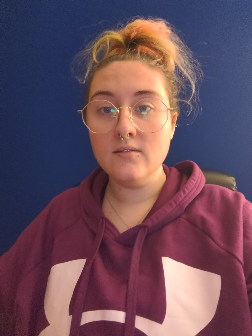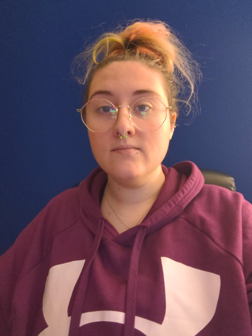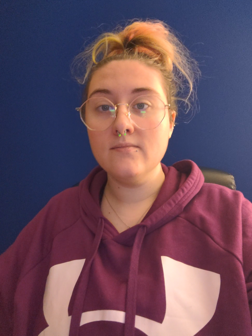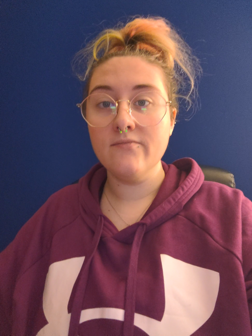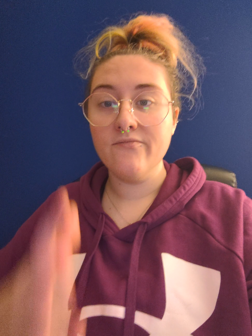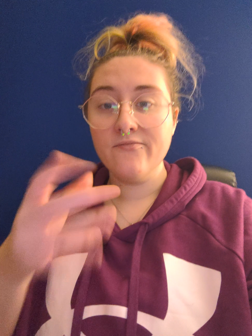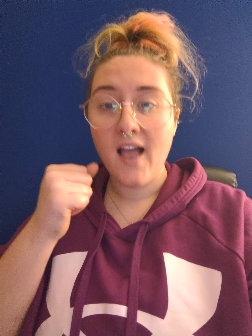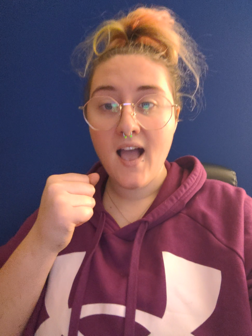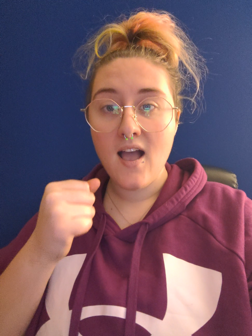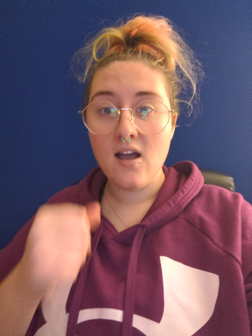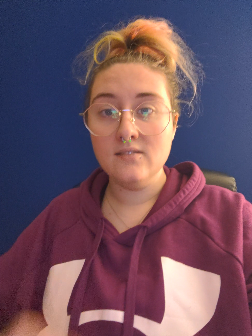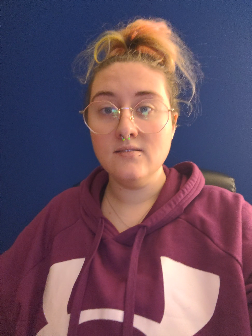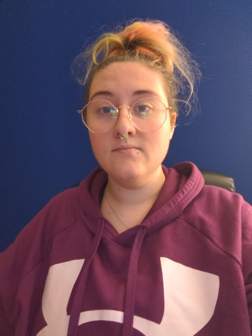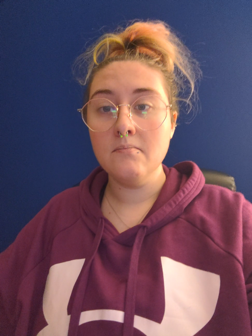fast